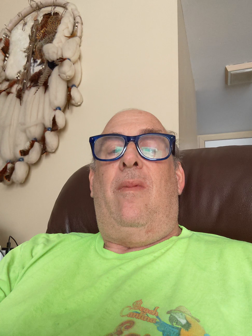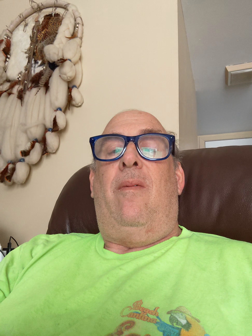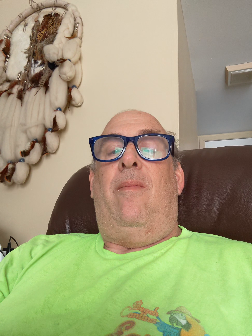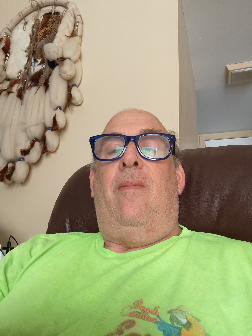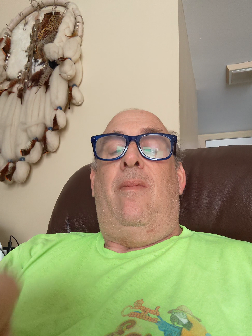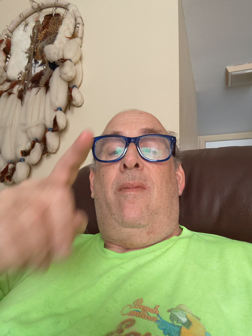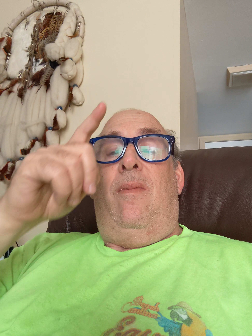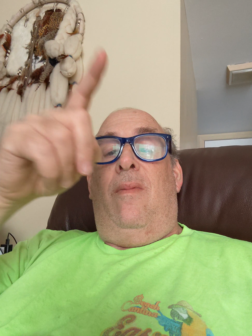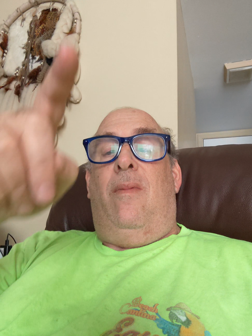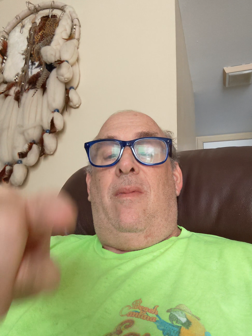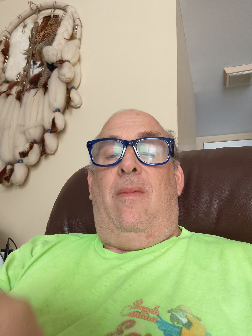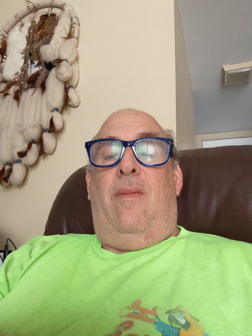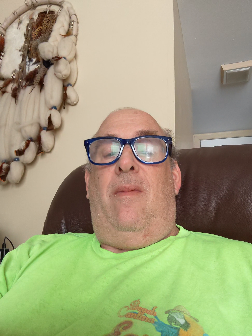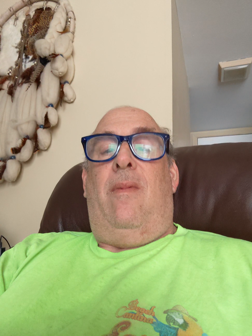there